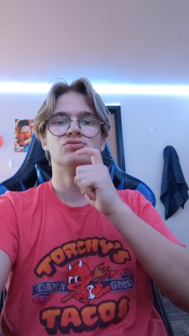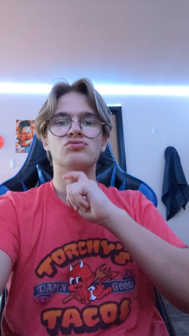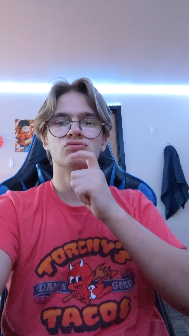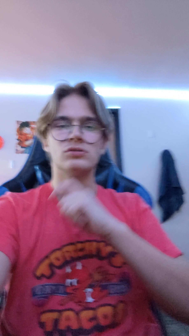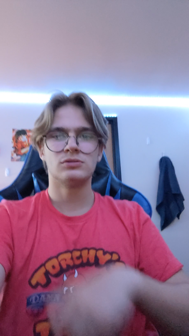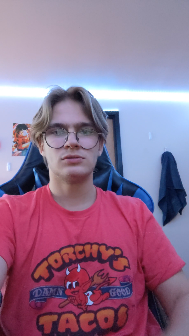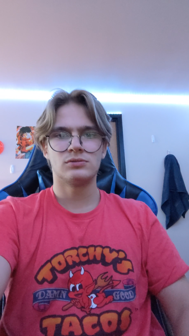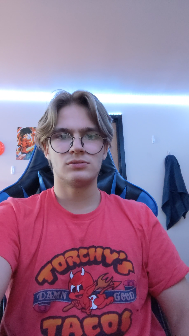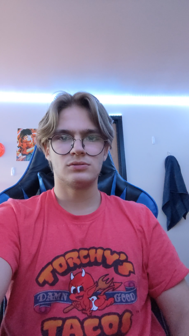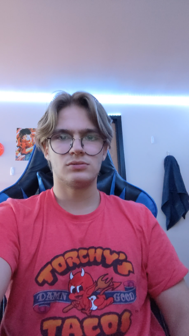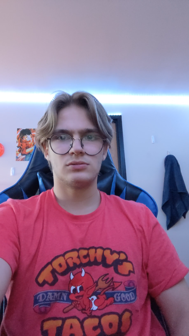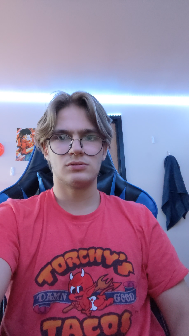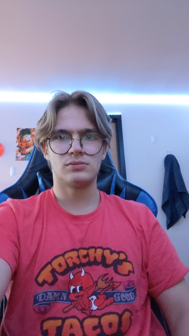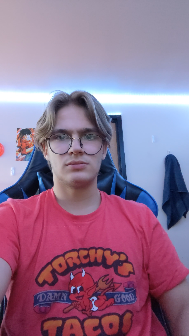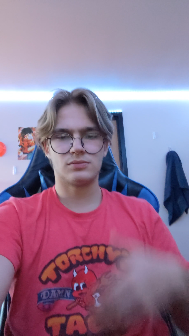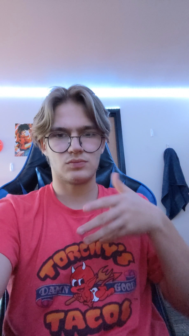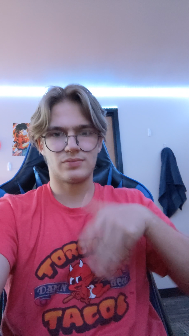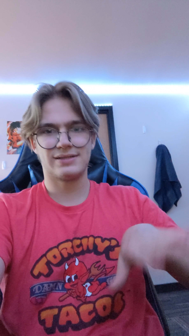dress